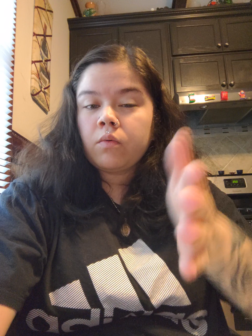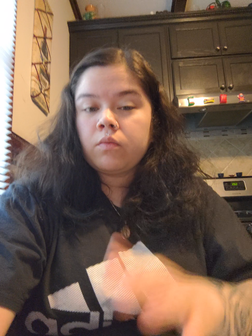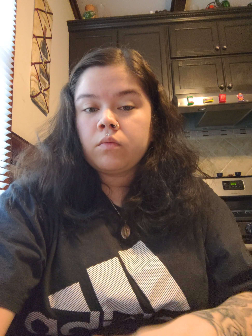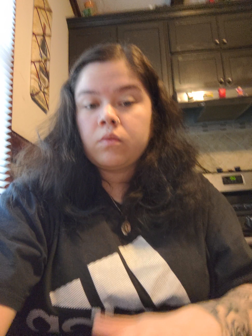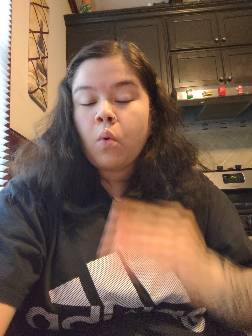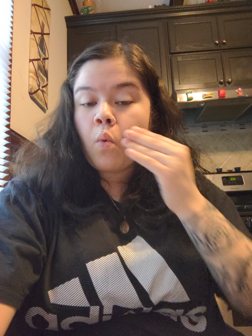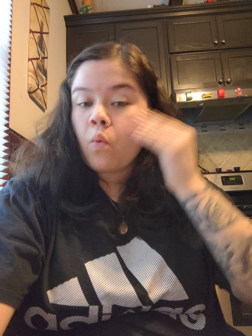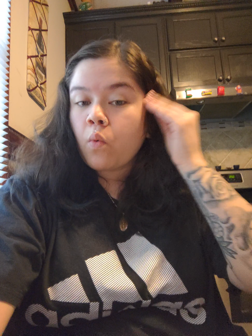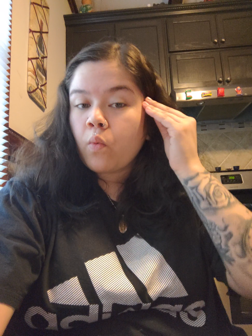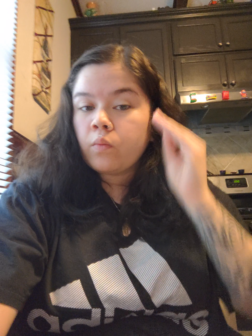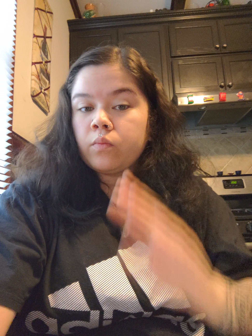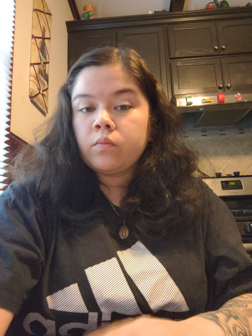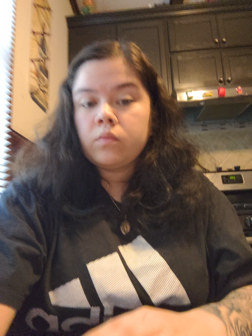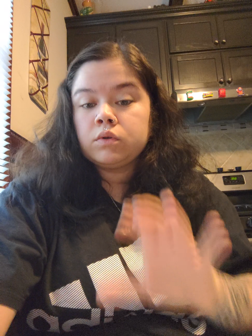home